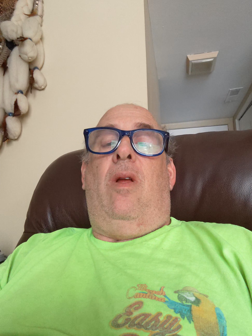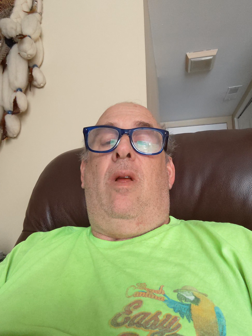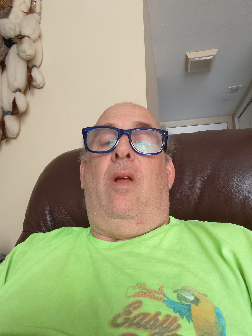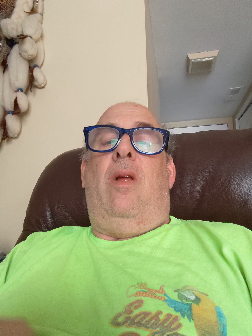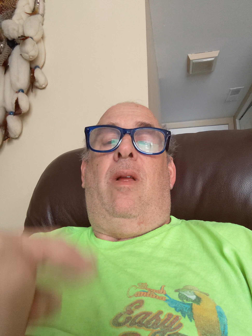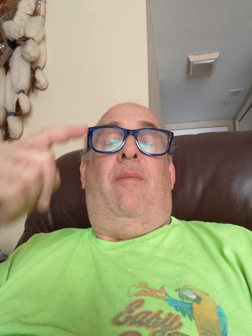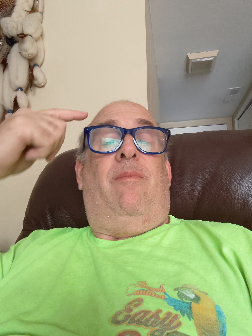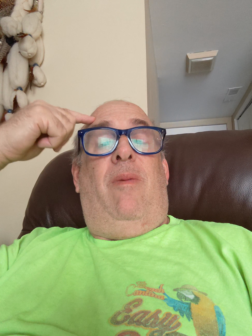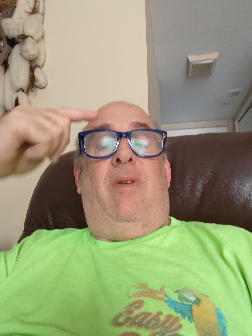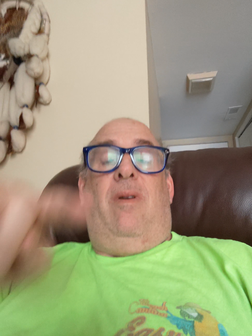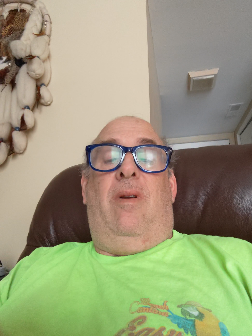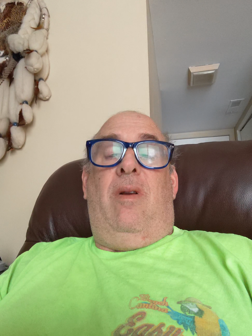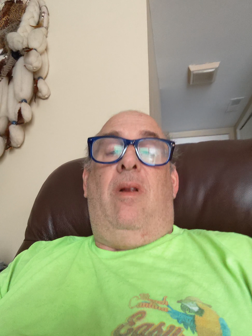penny